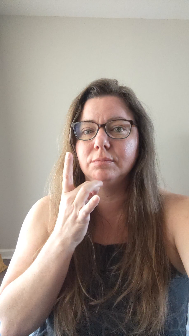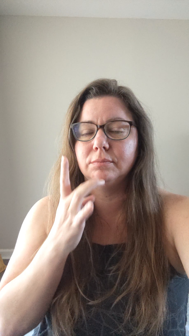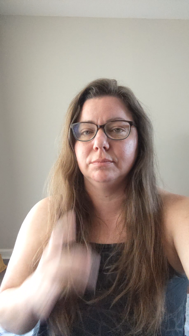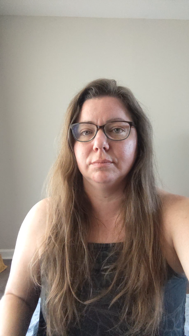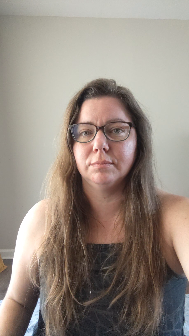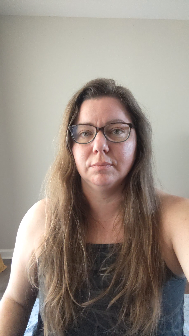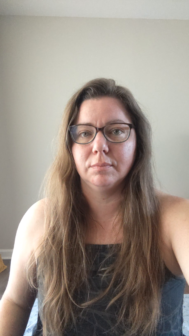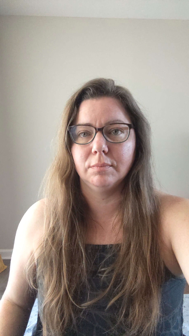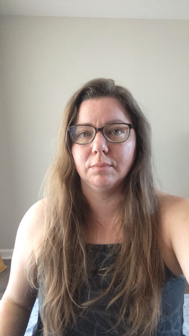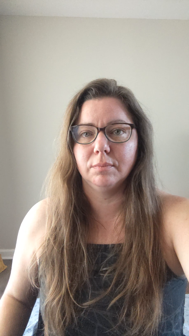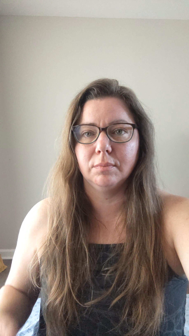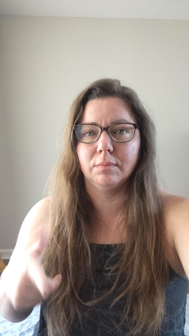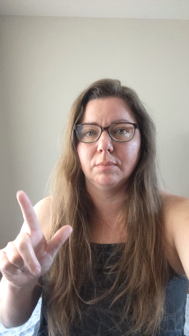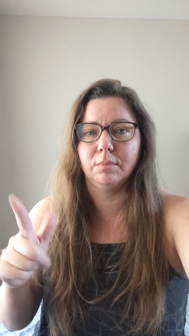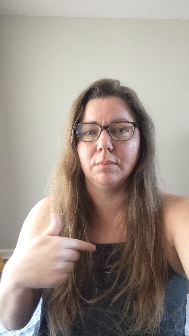let me